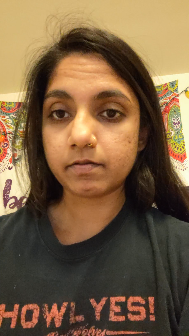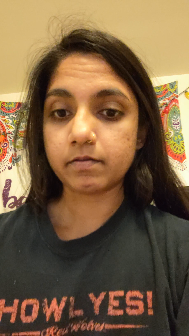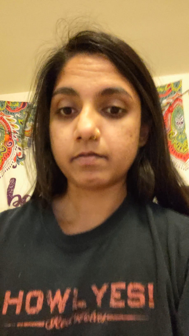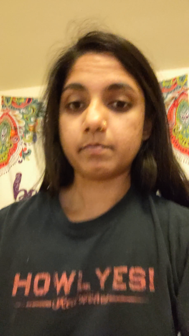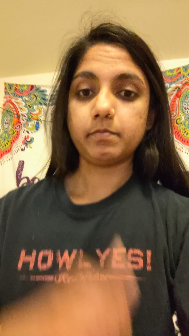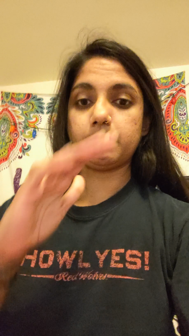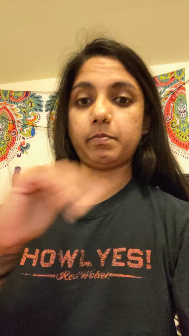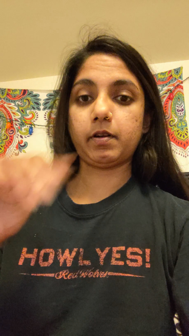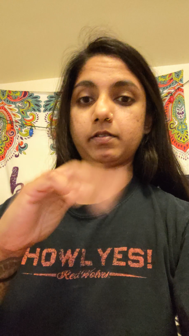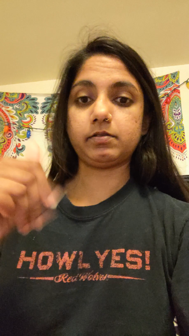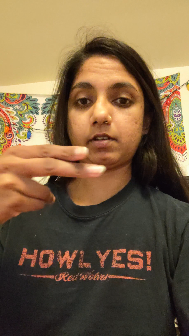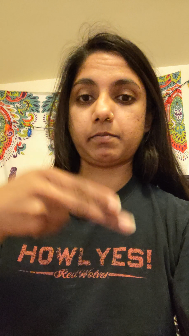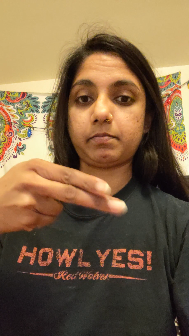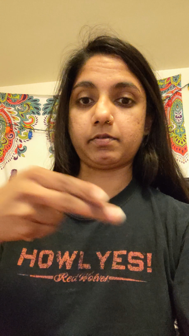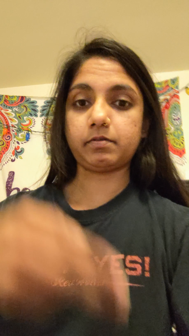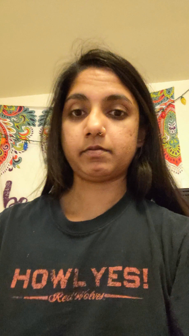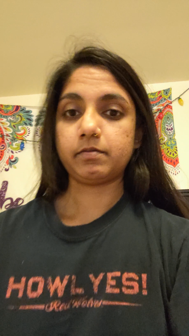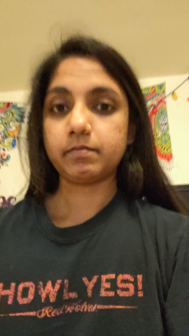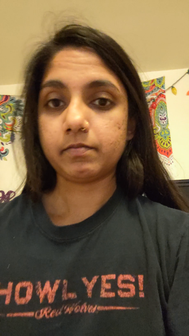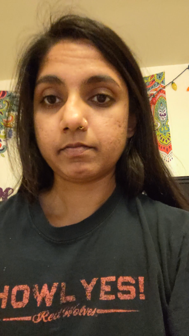pet's name